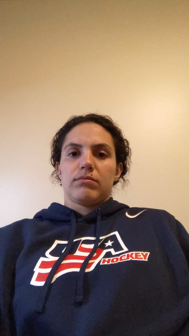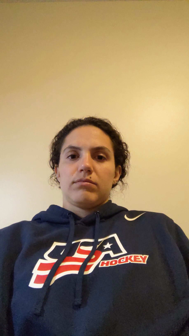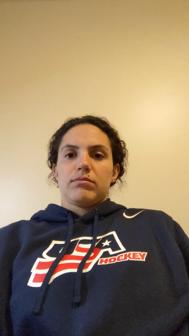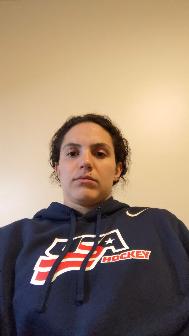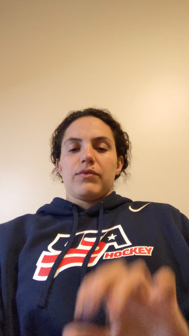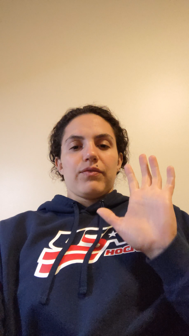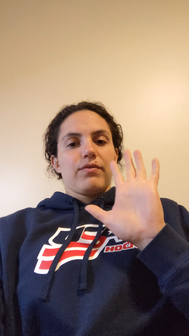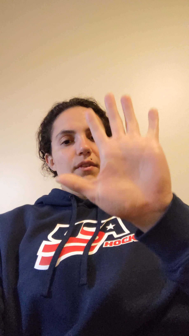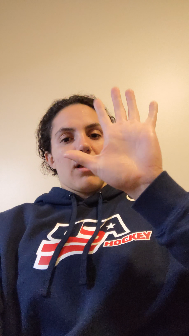give me five